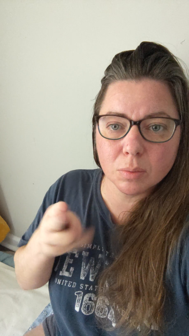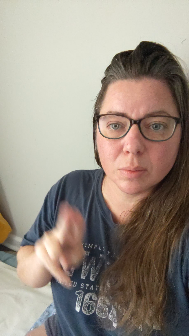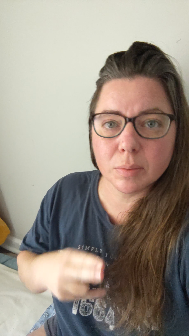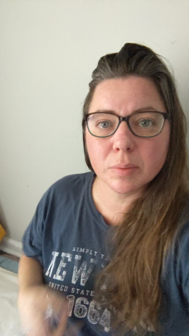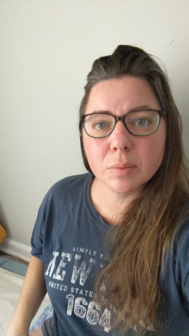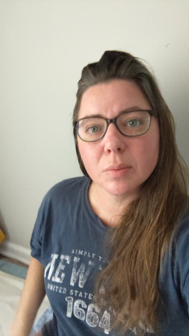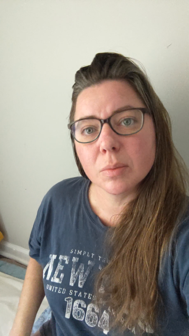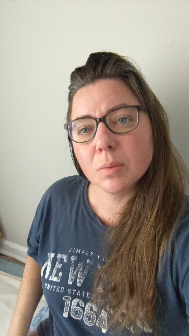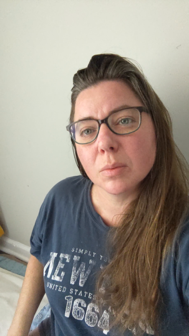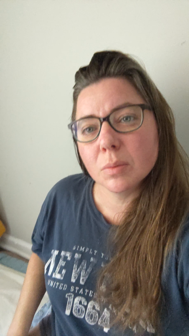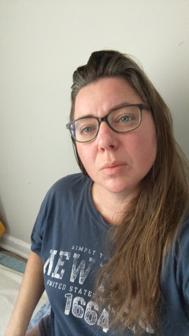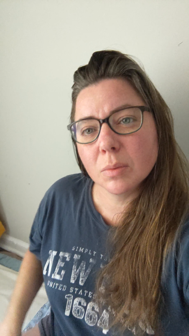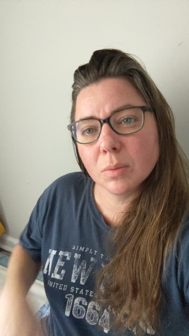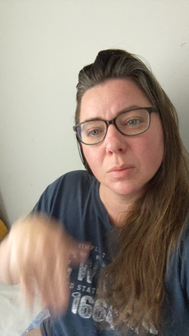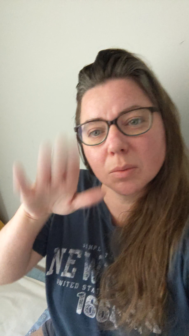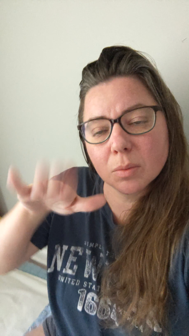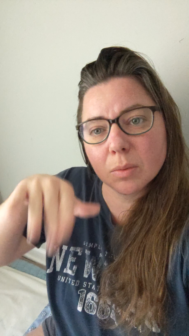paint